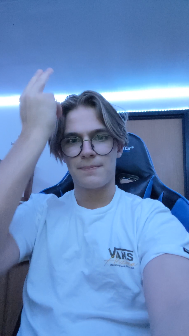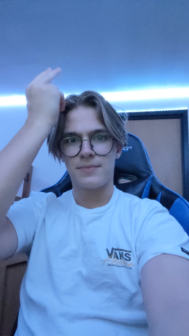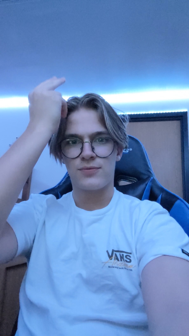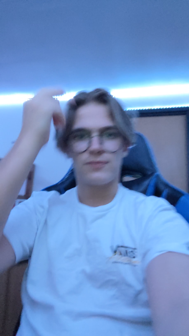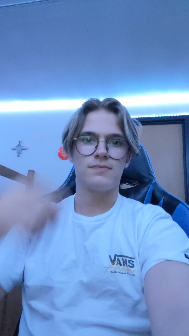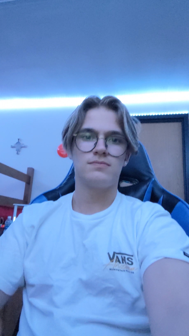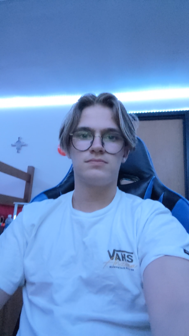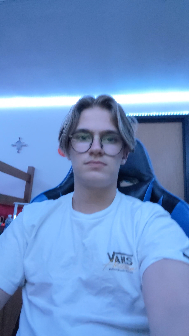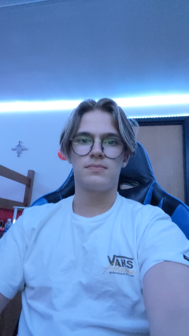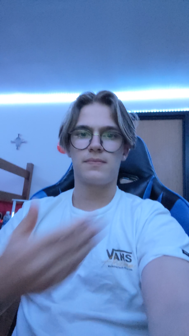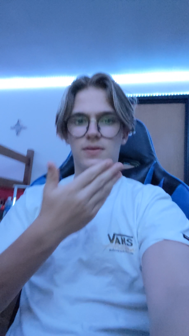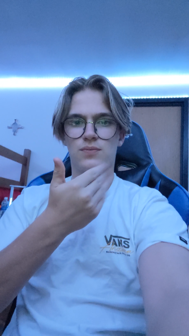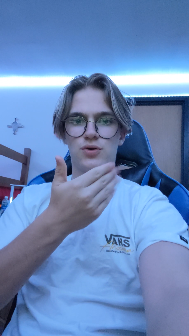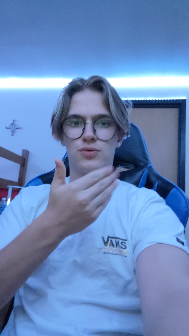butterfly